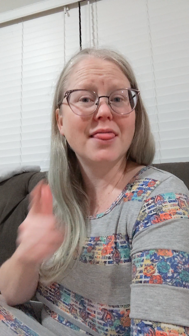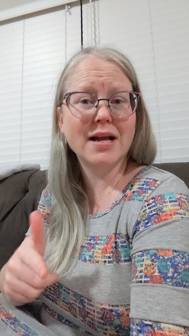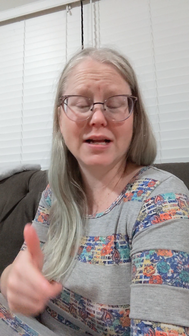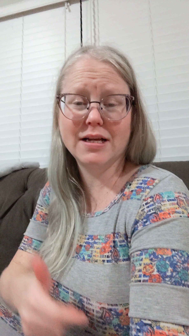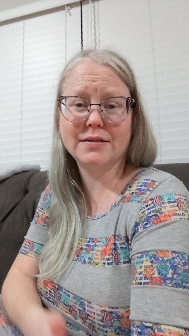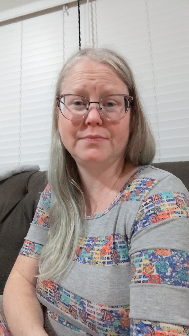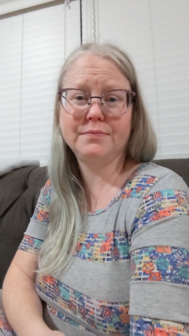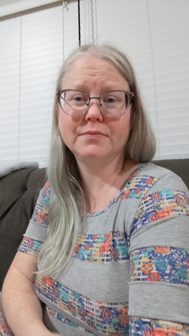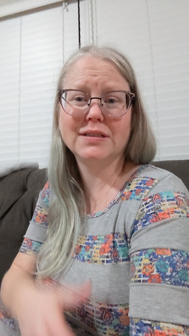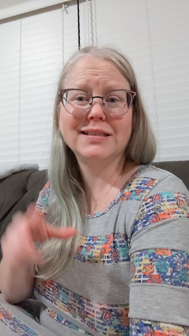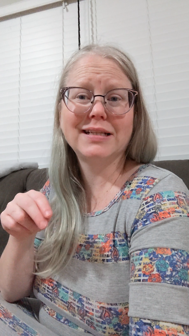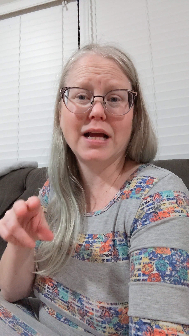diaper